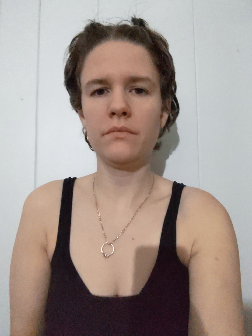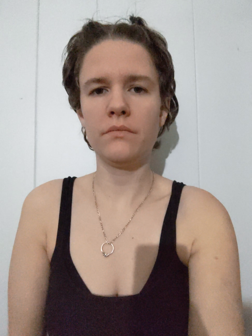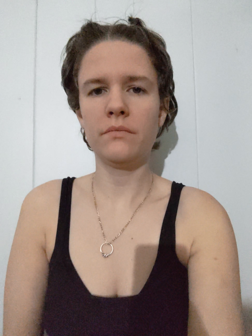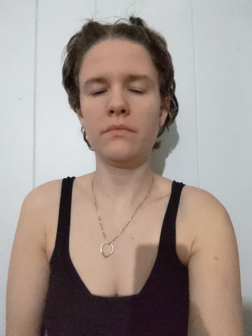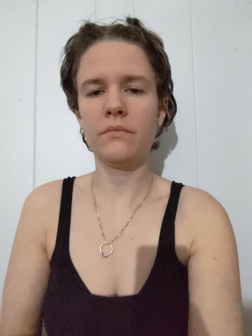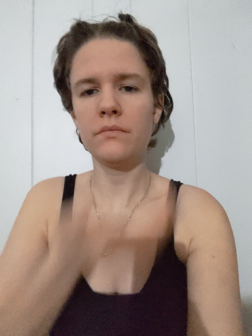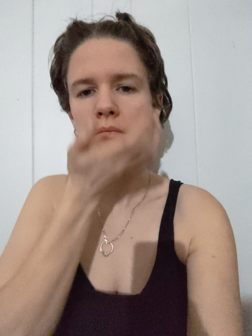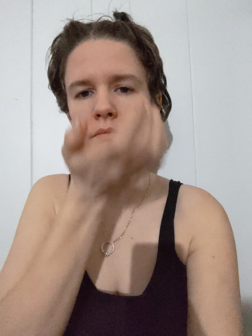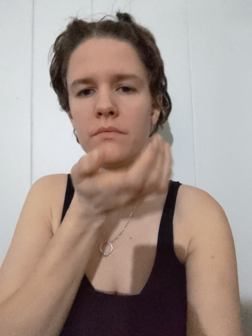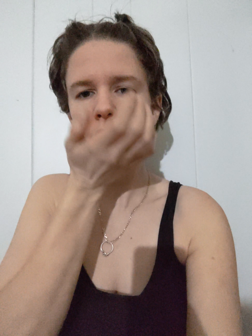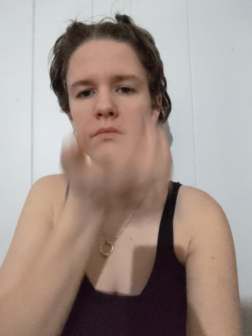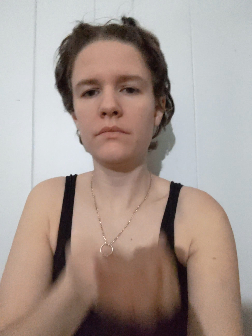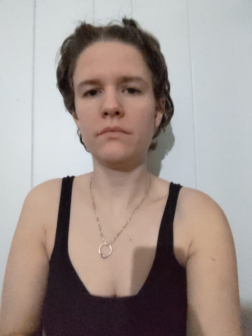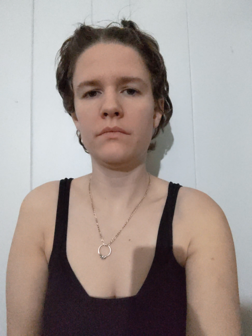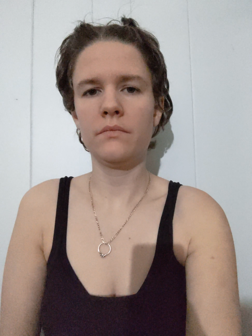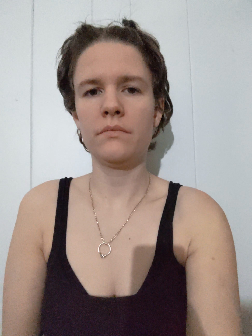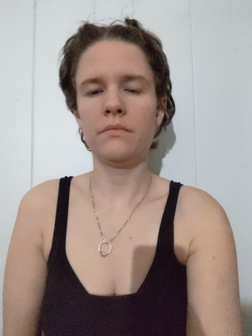grass